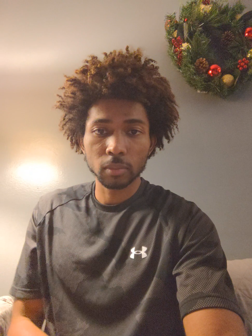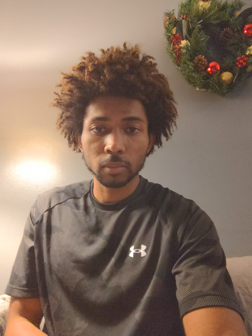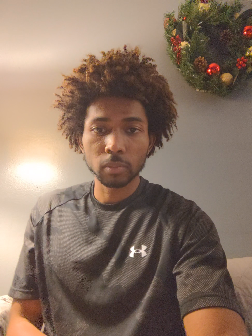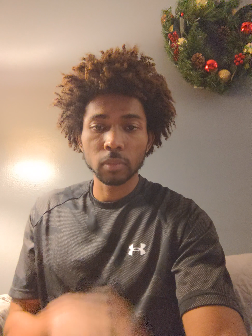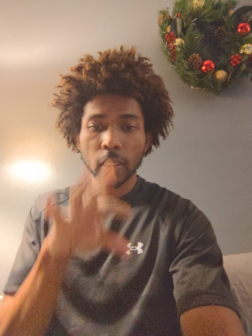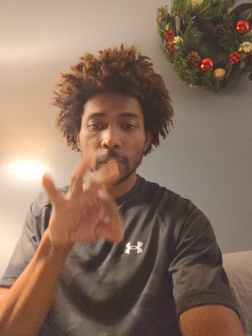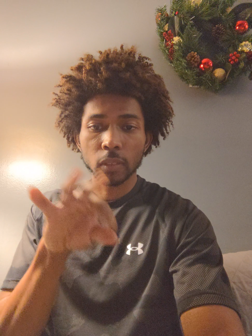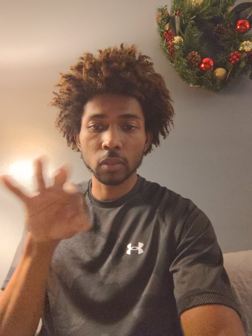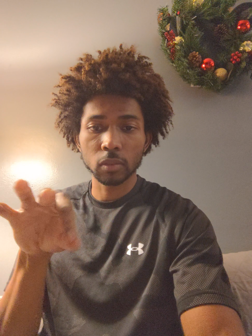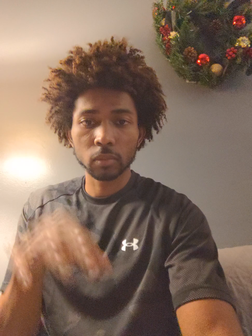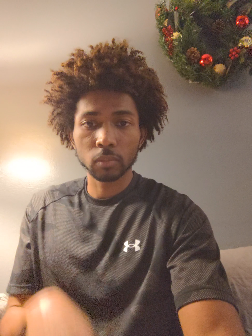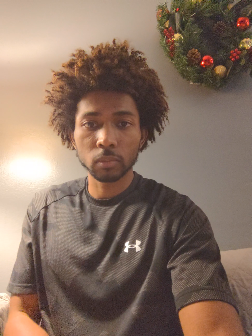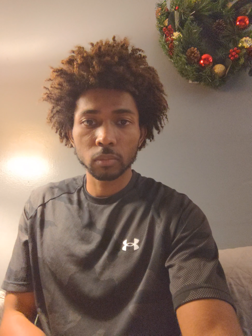french fries